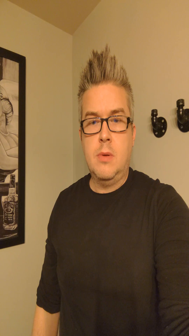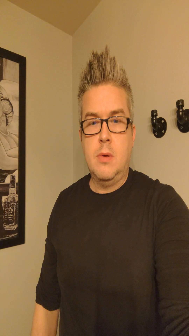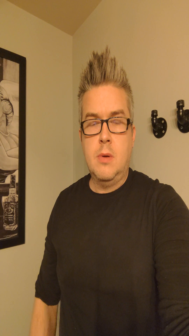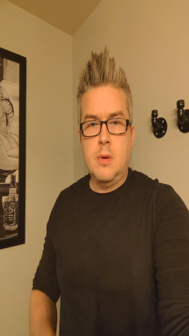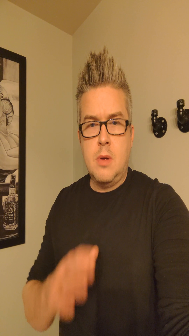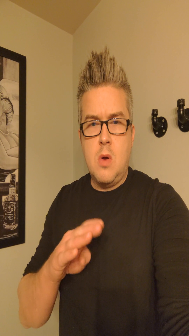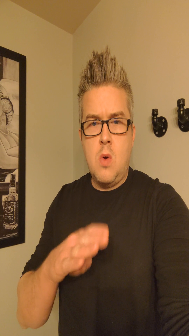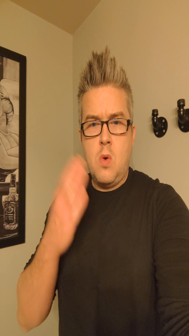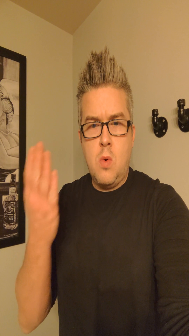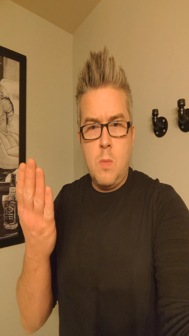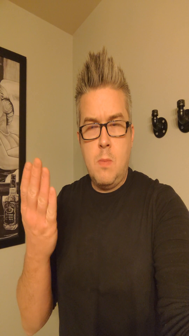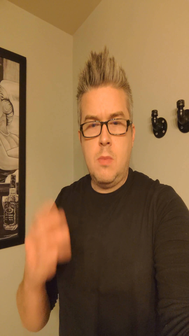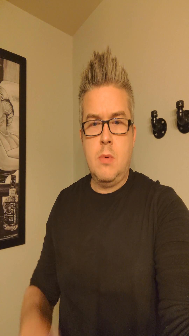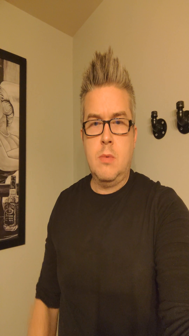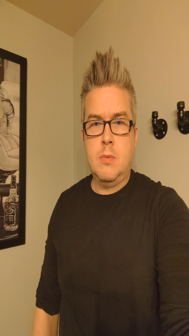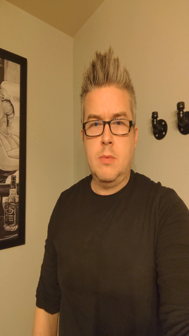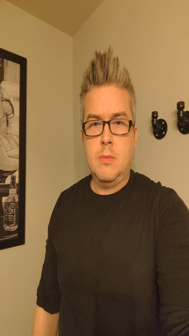open